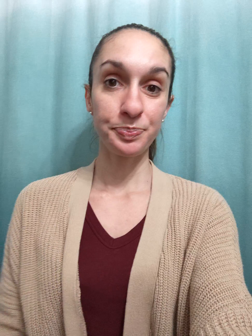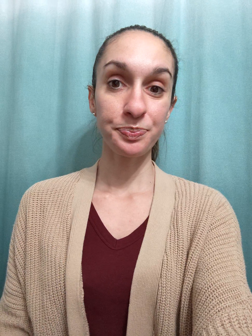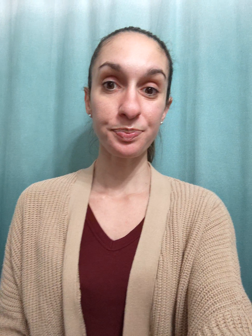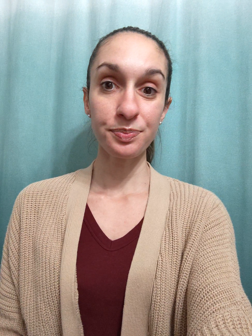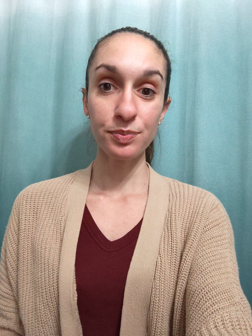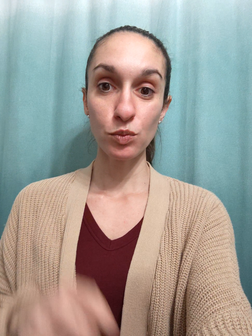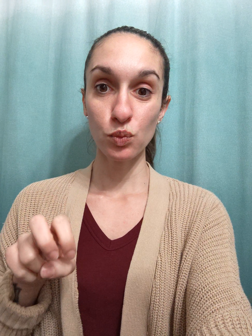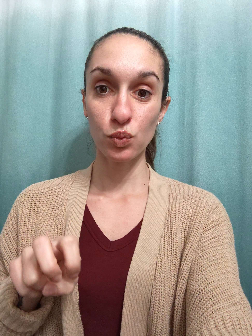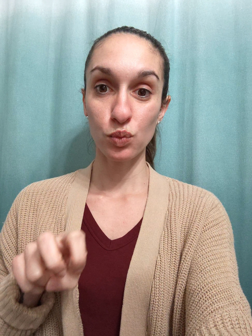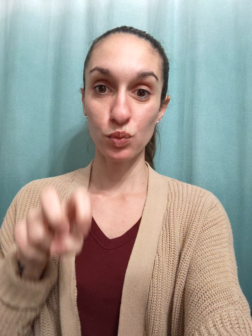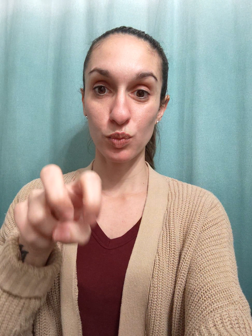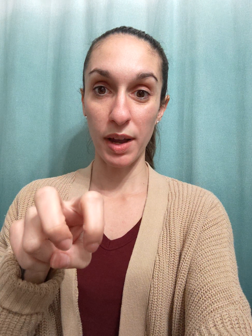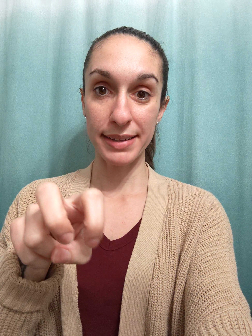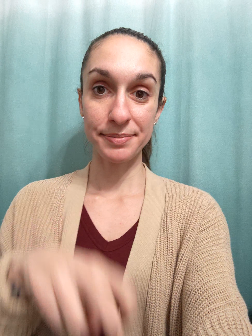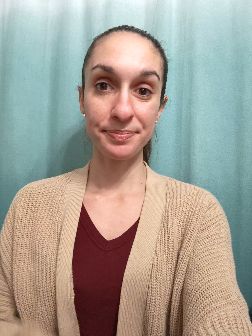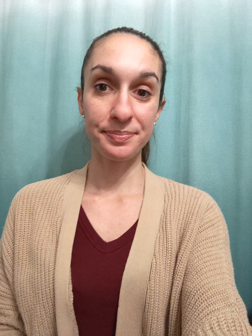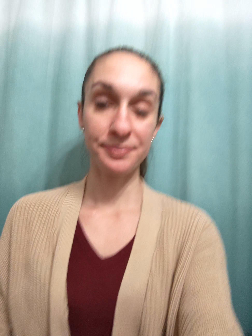ride